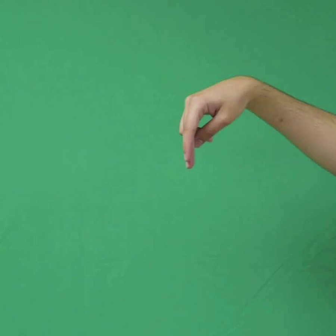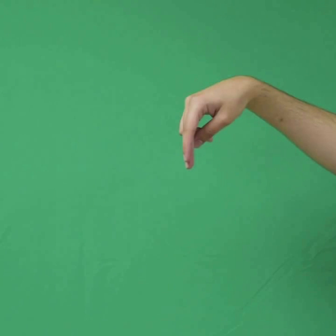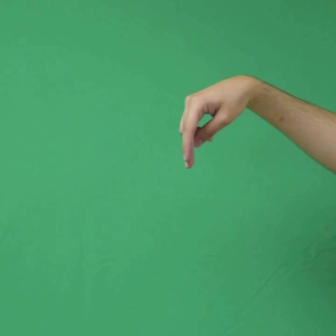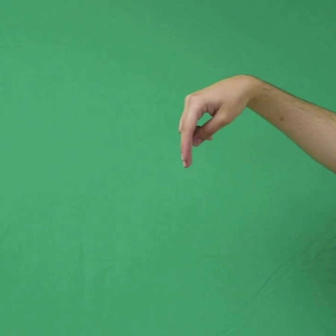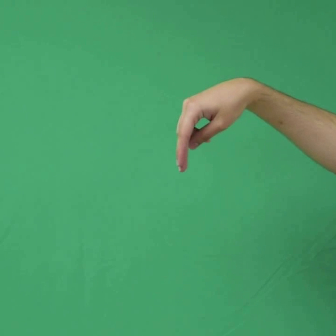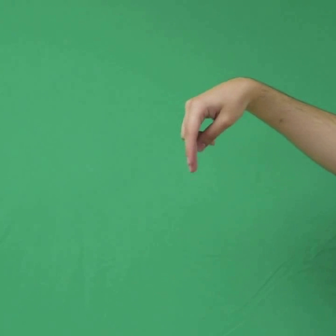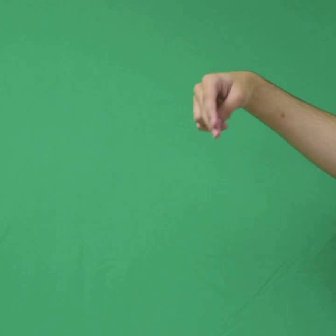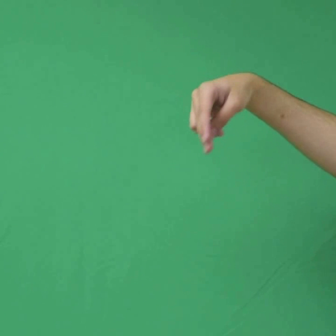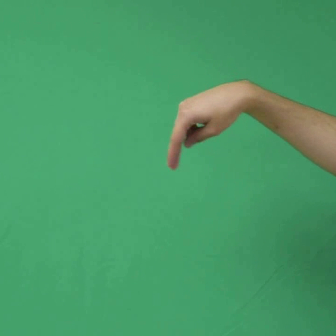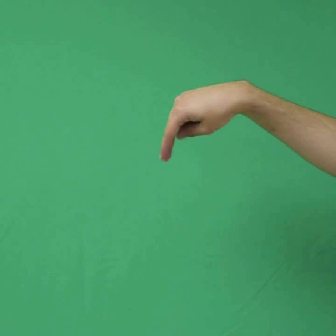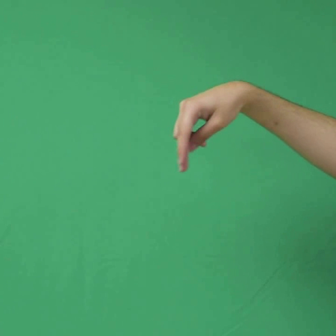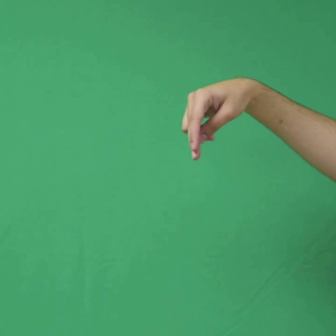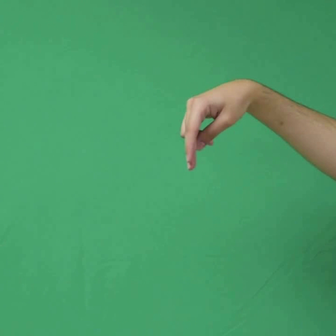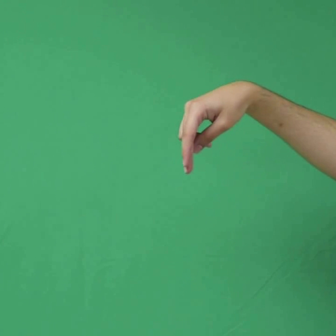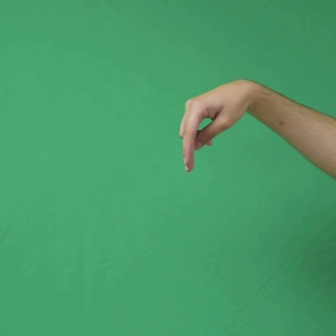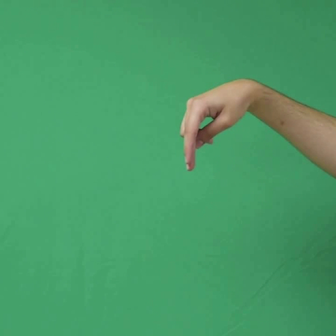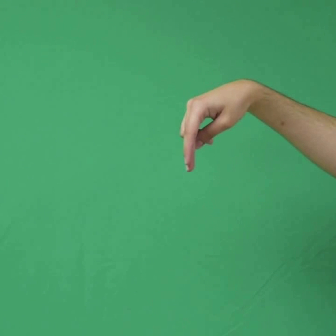Ñ